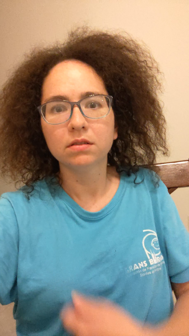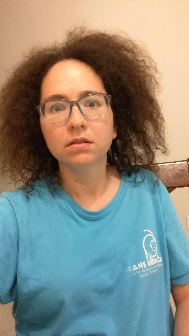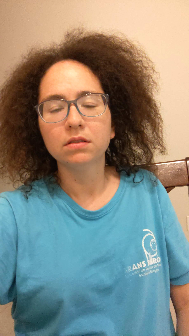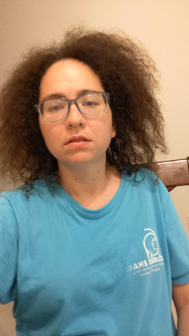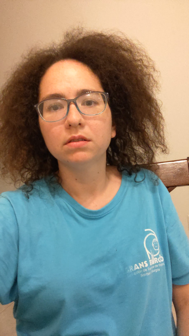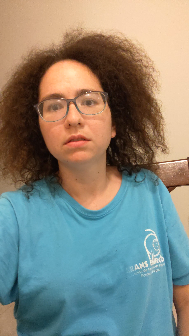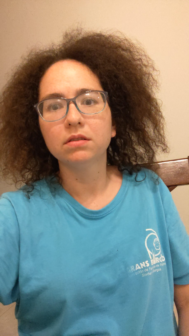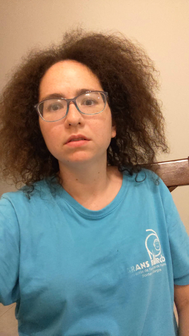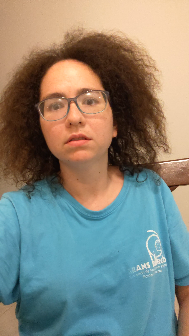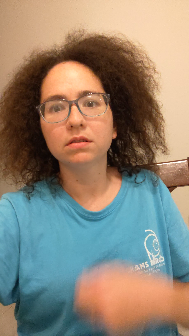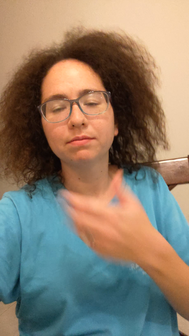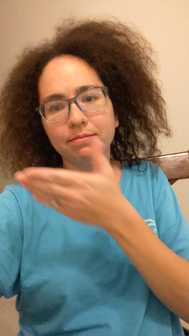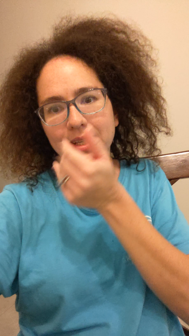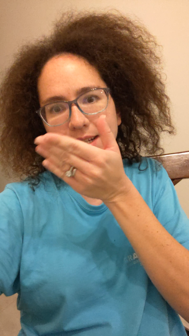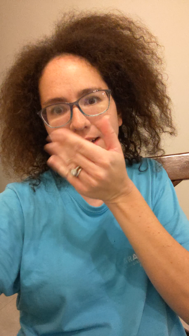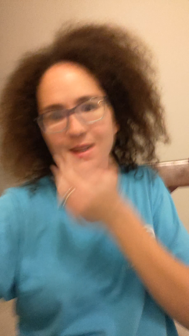butterfly